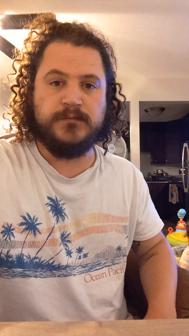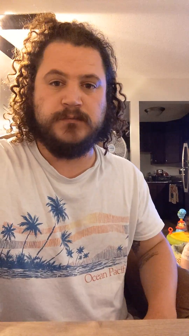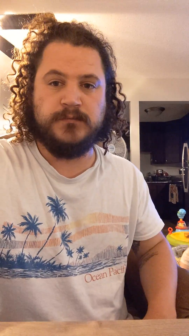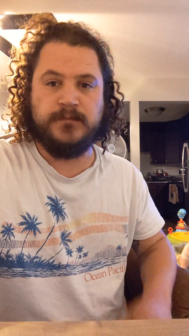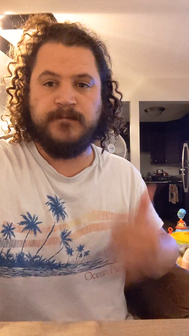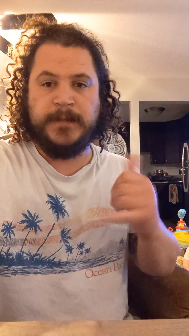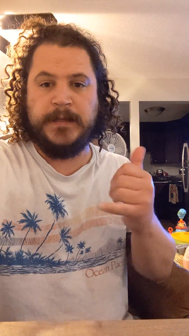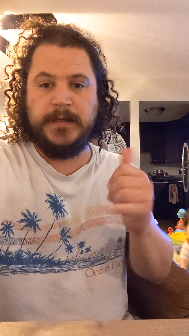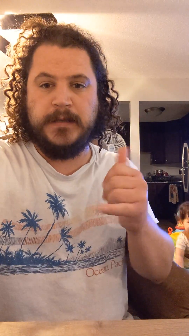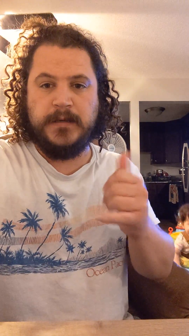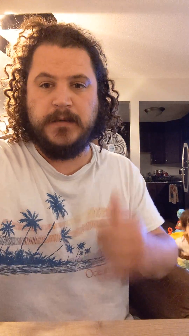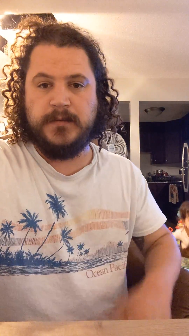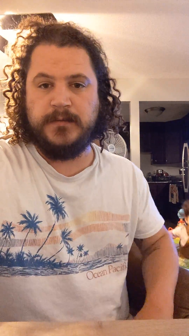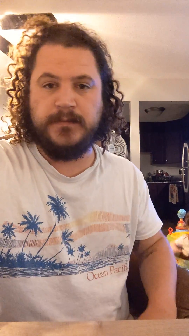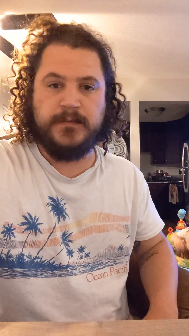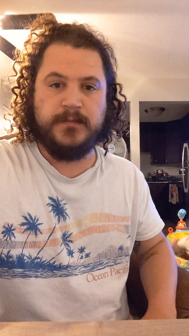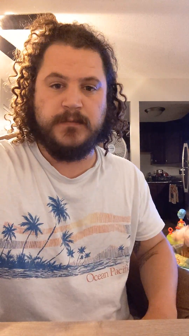play